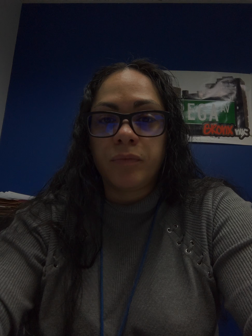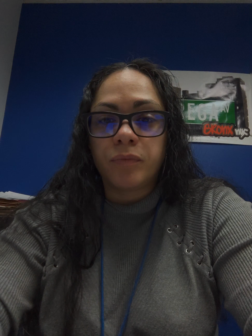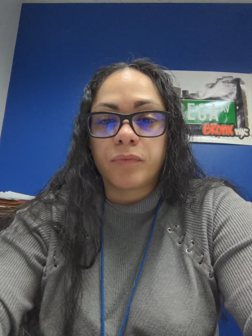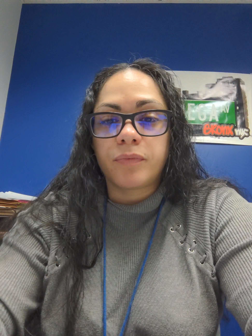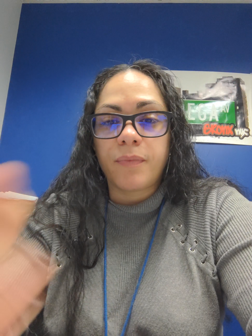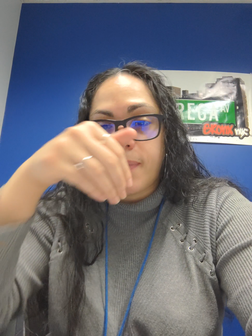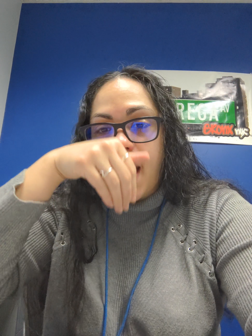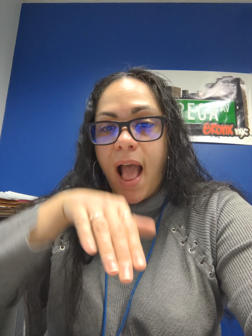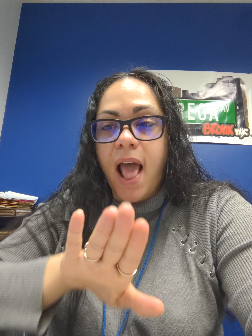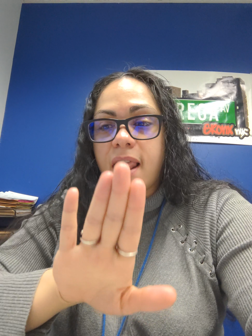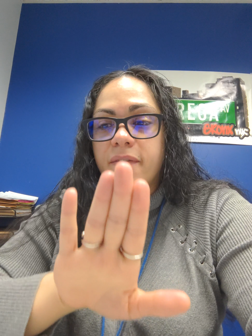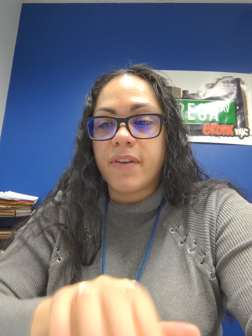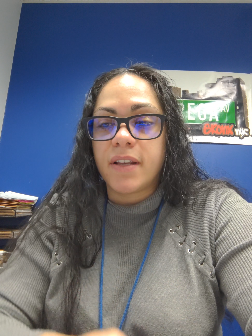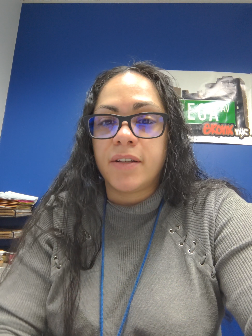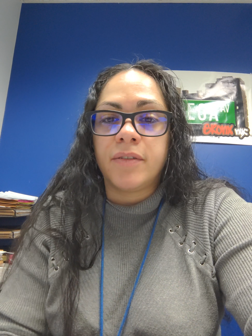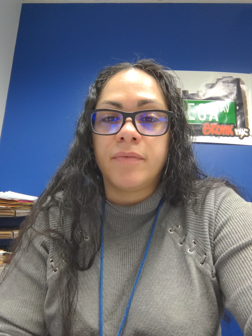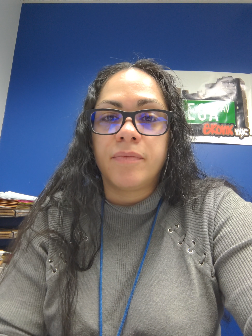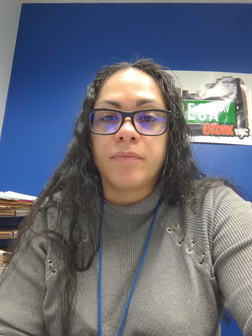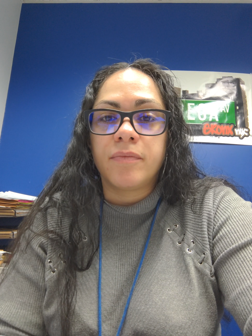elephant